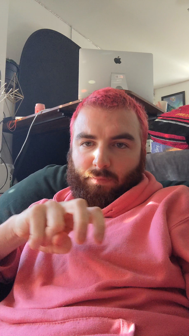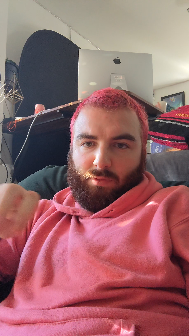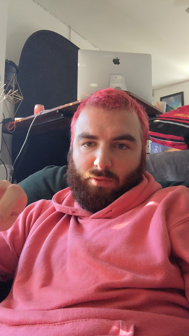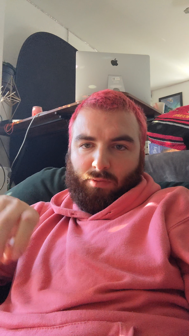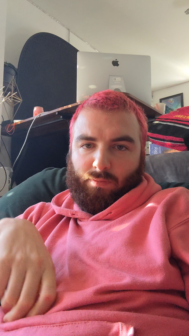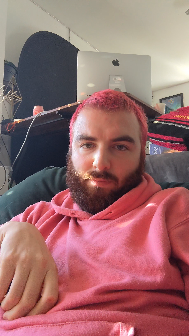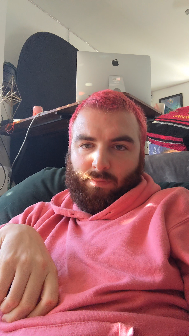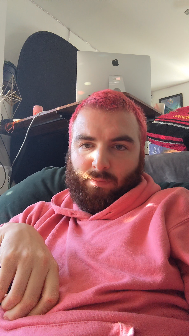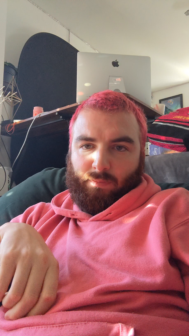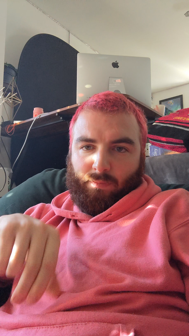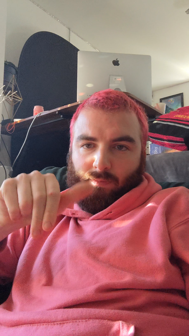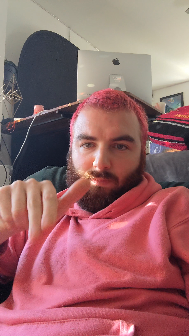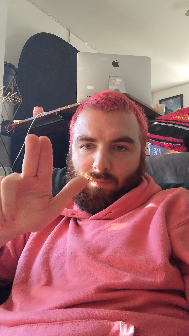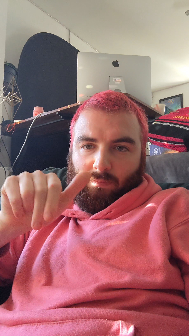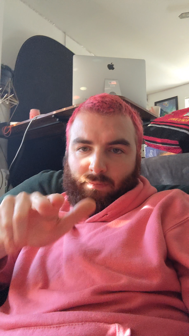lick